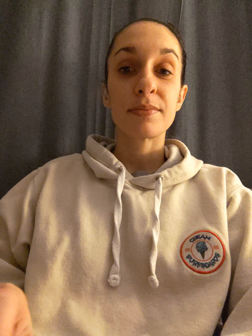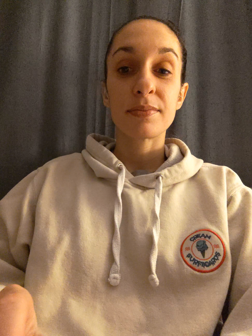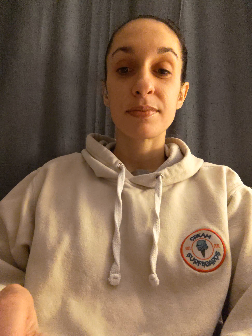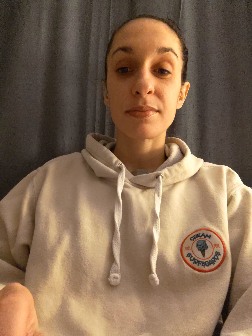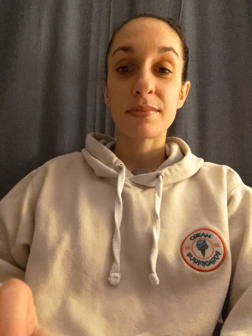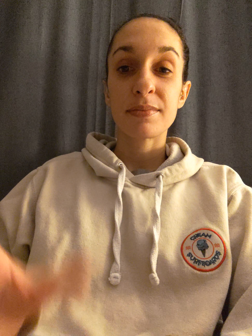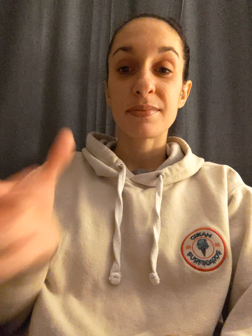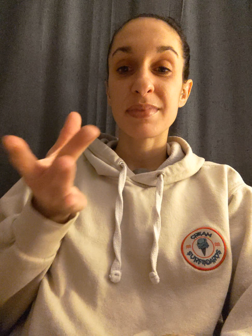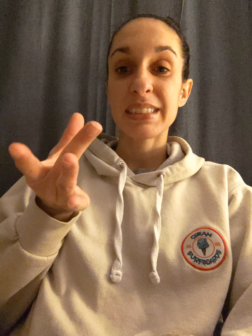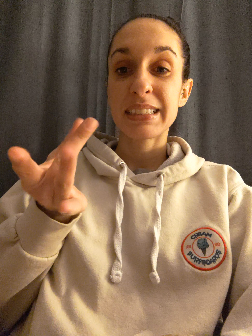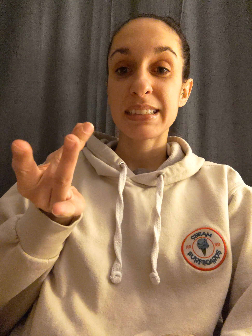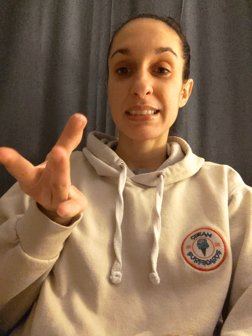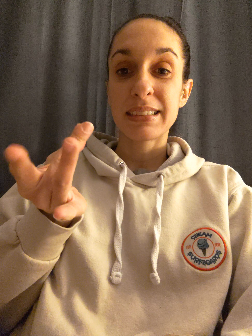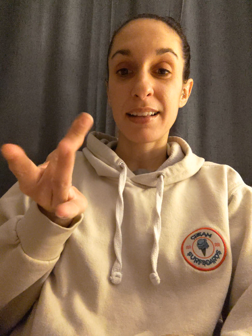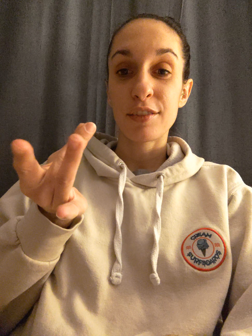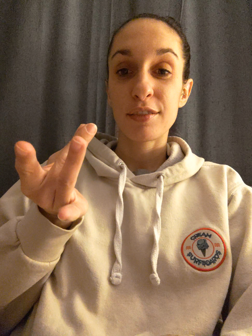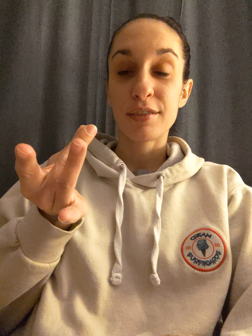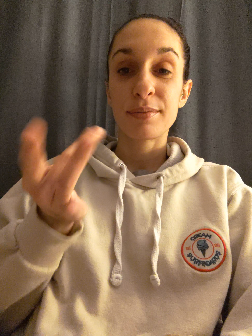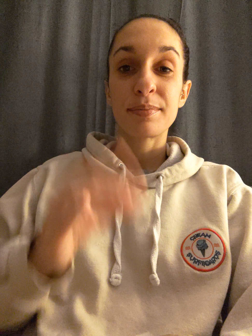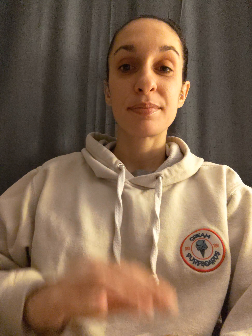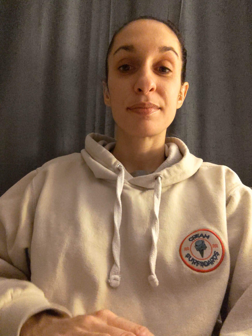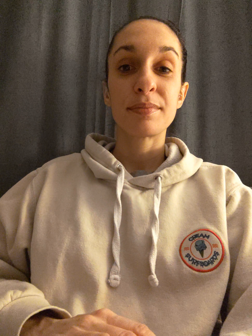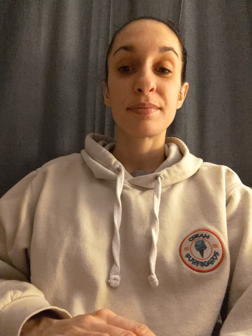sticky